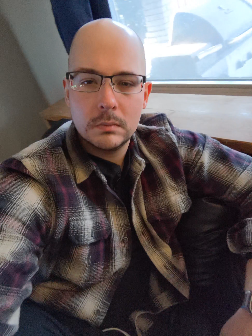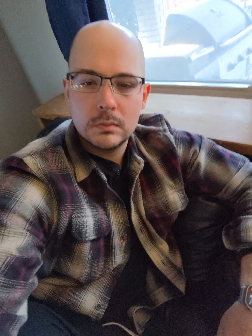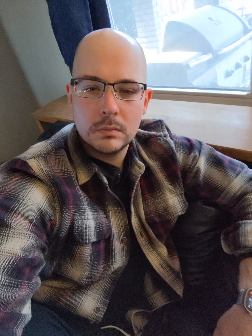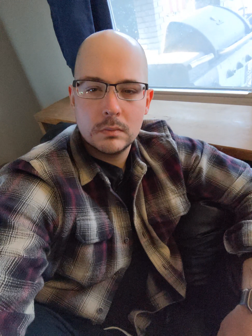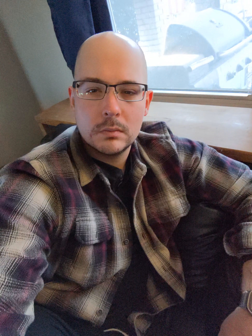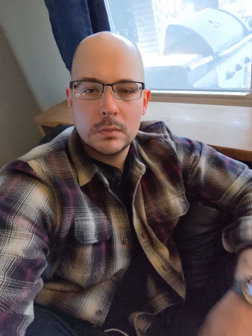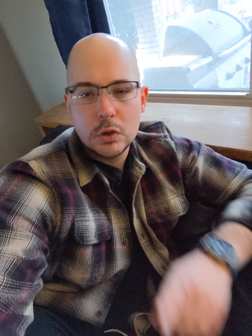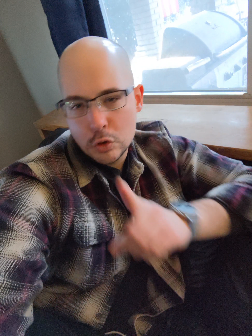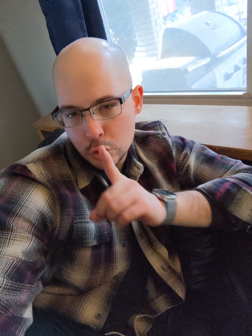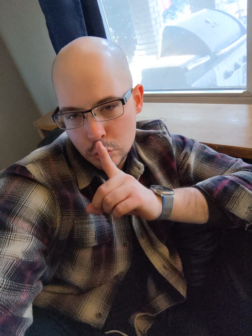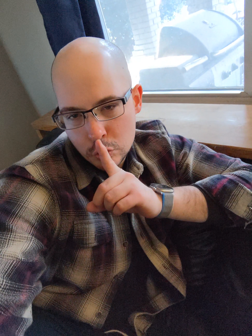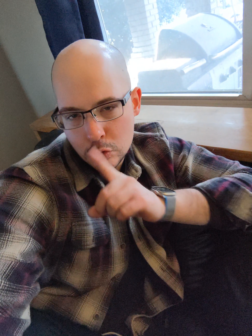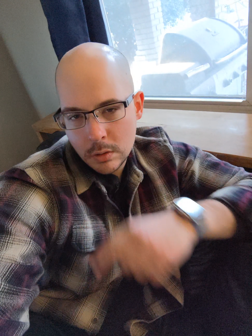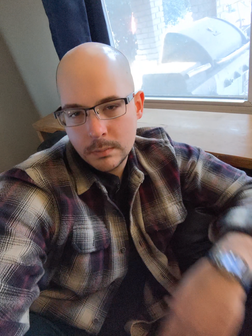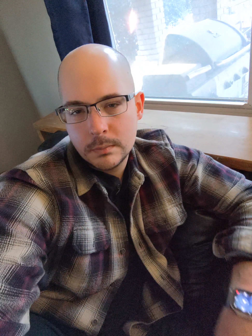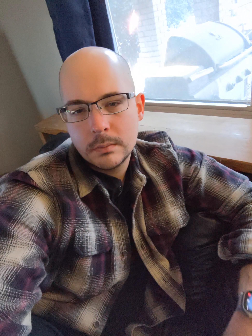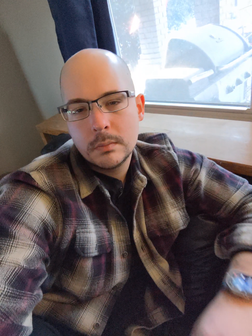shhh